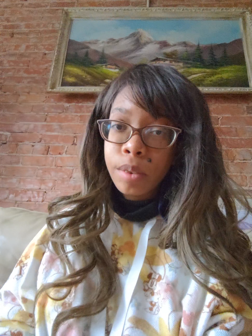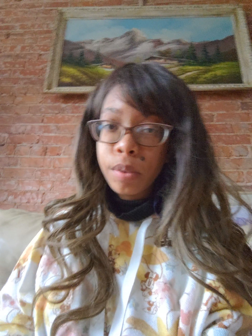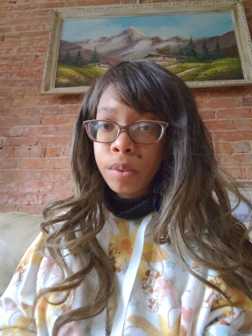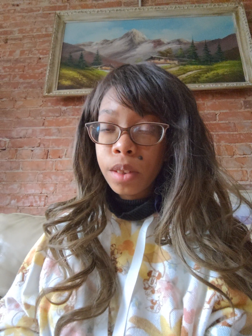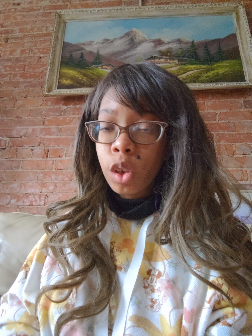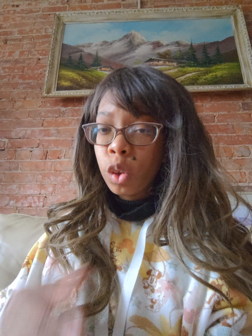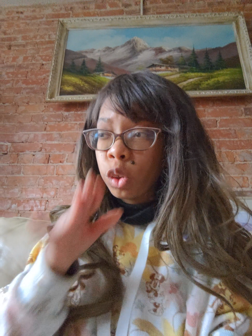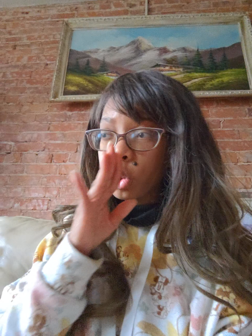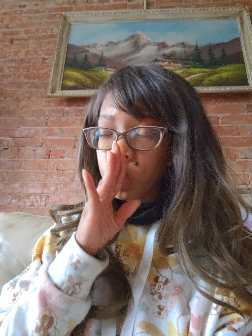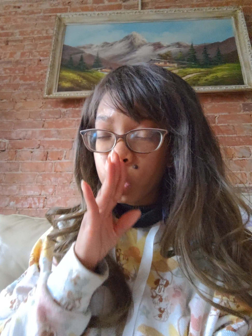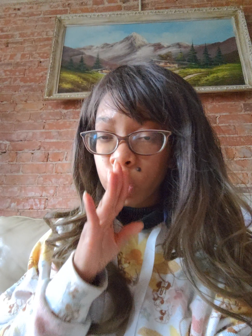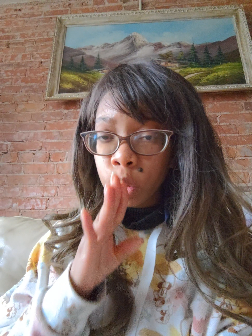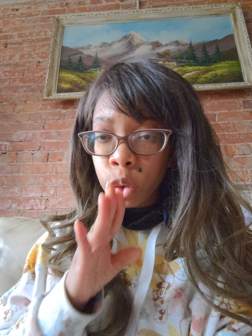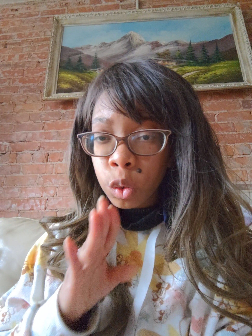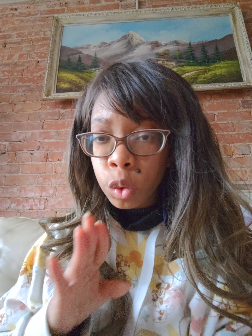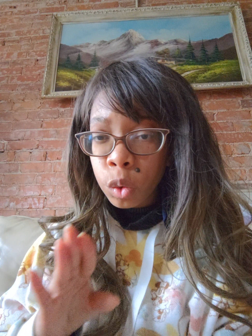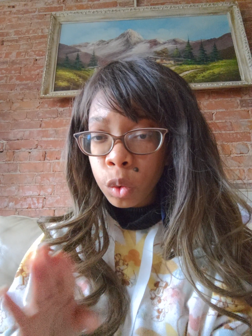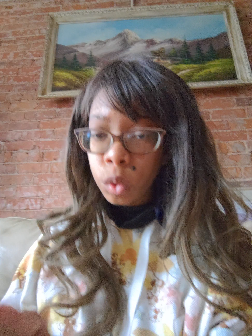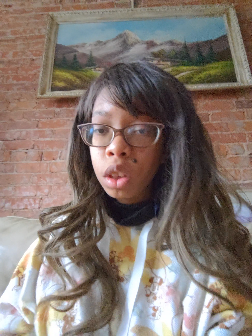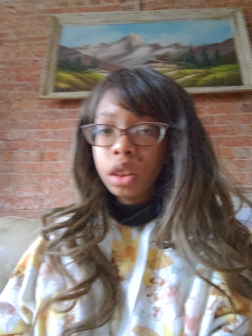quiet